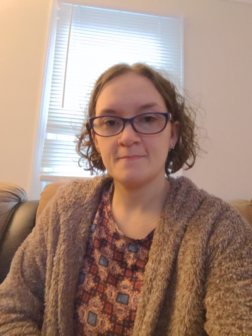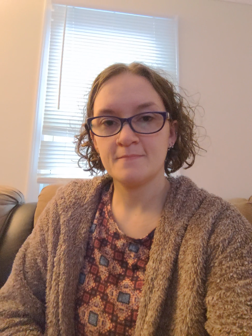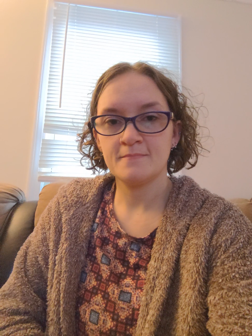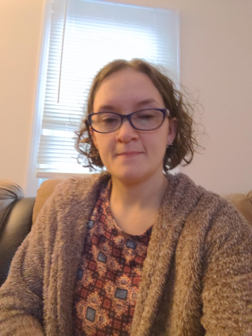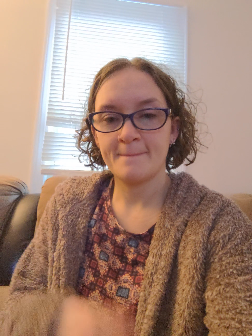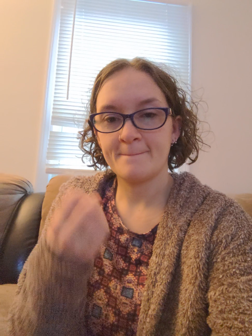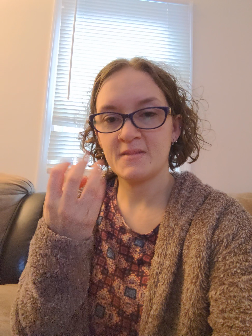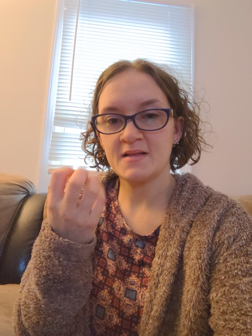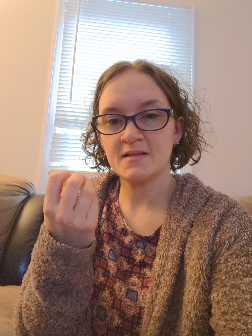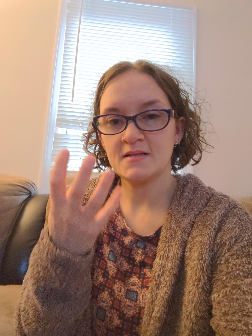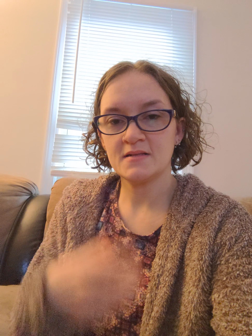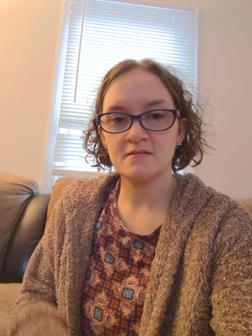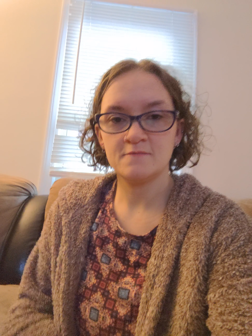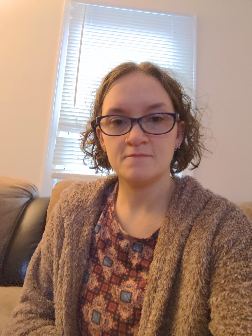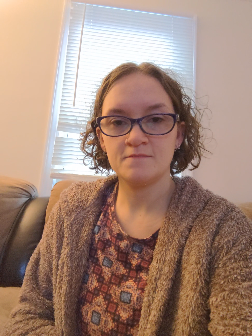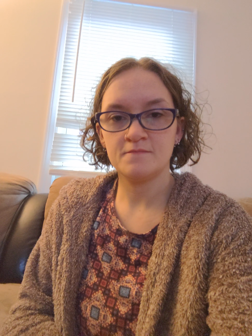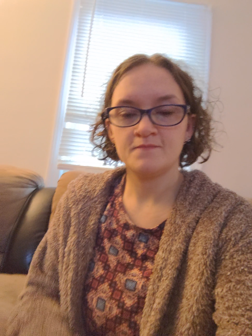many